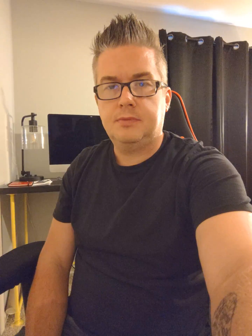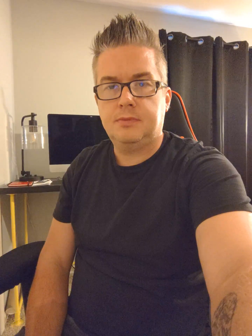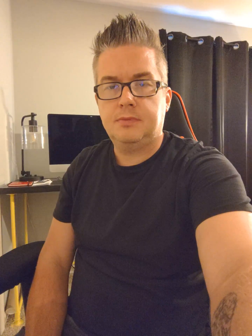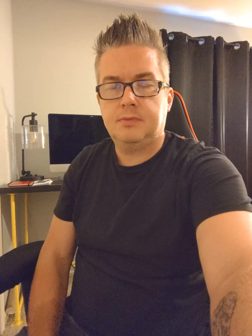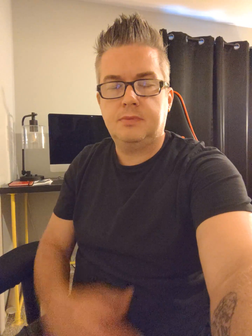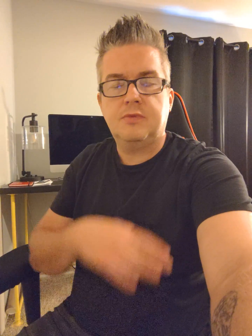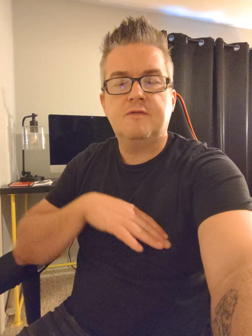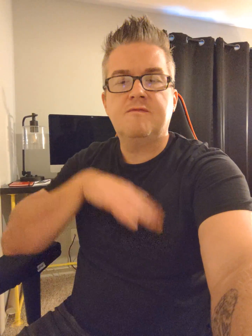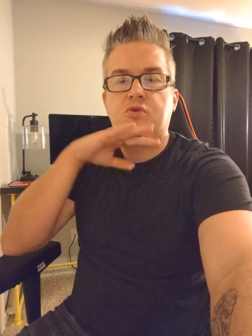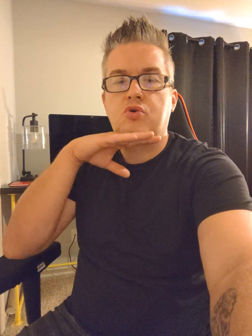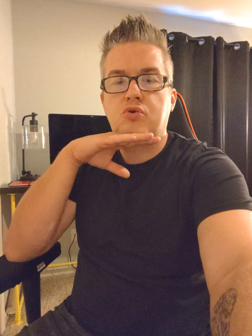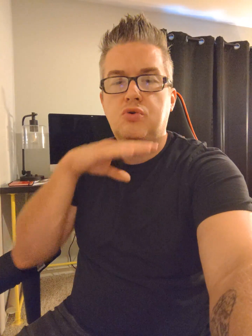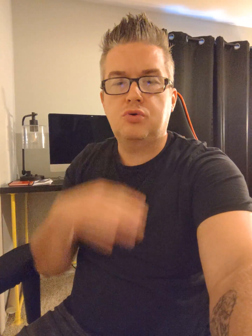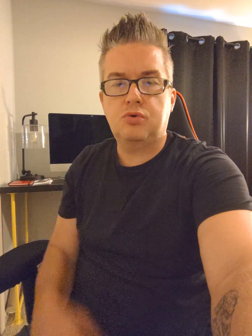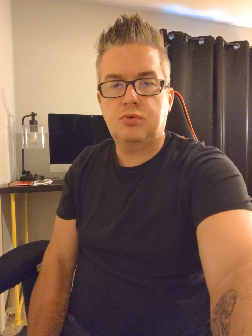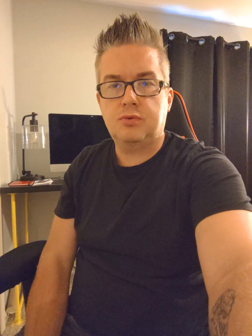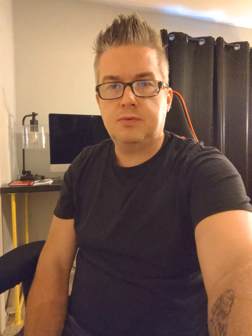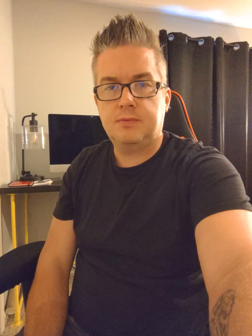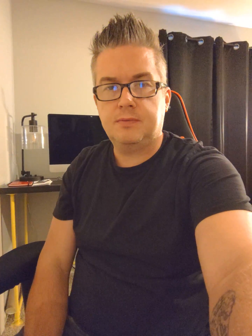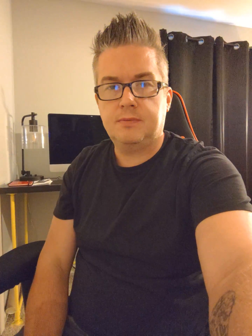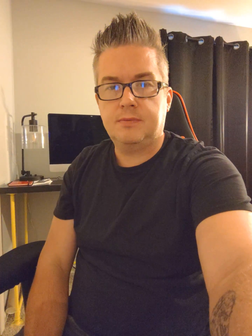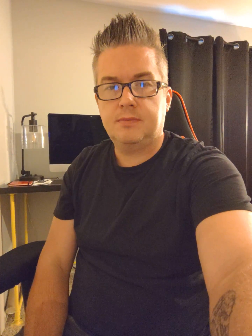full